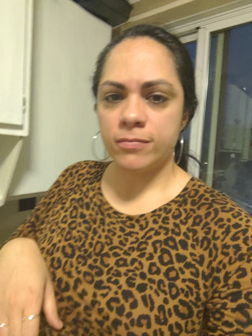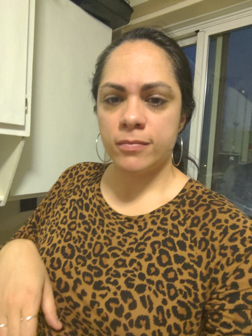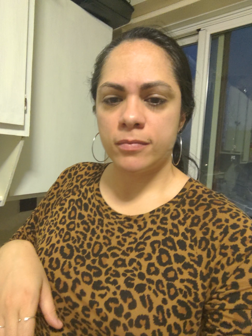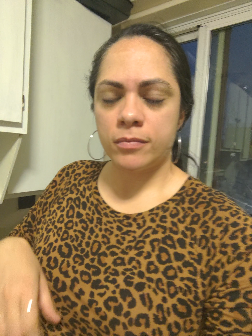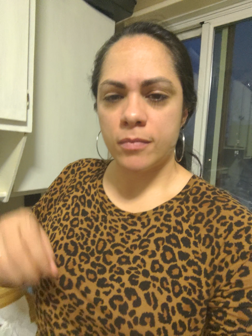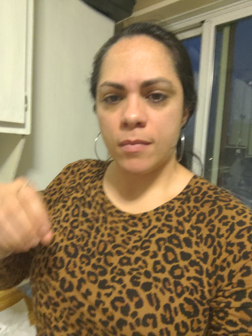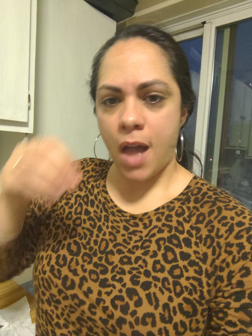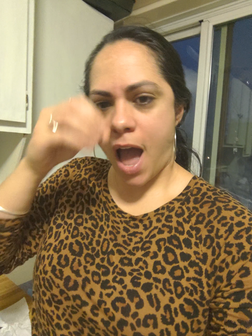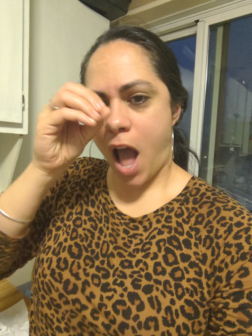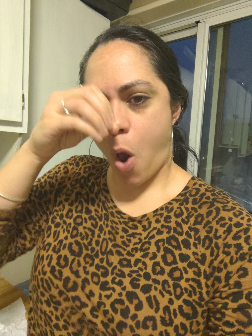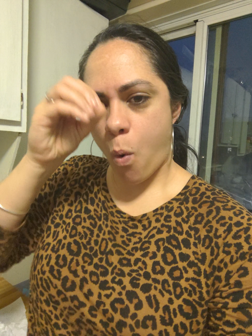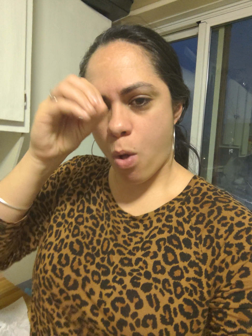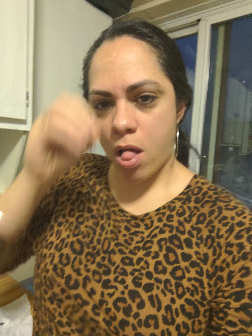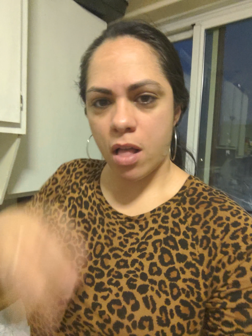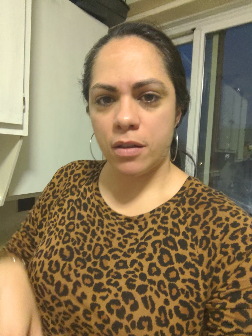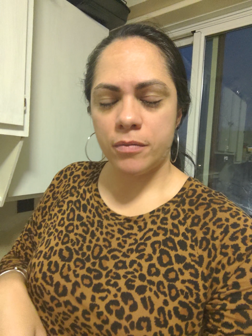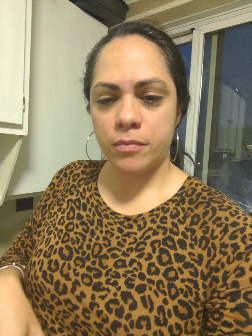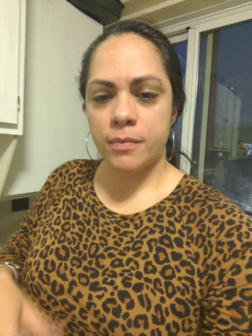owl